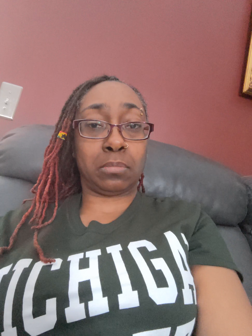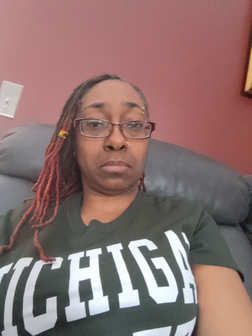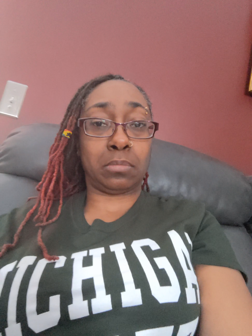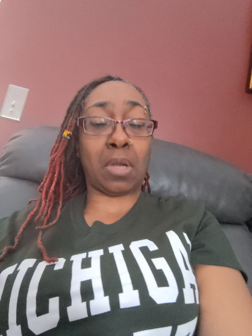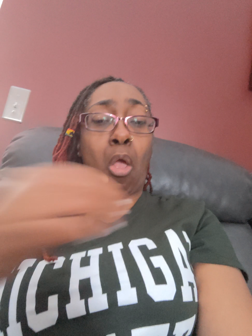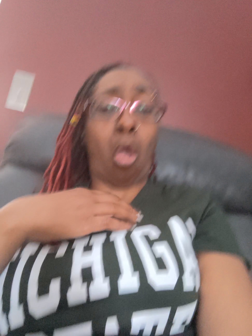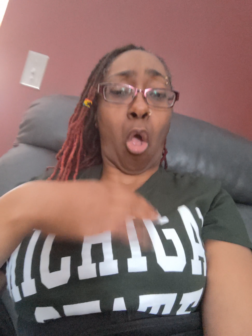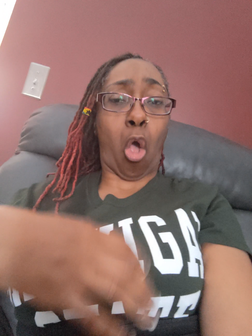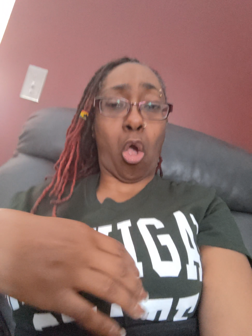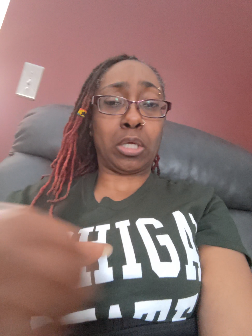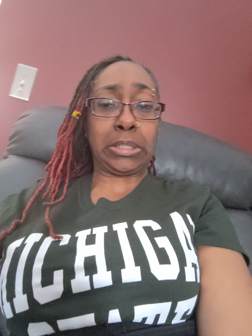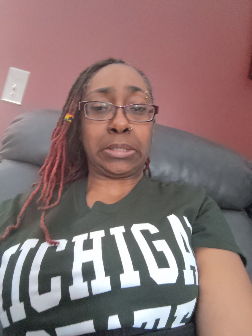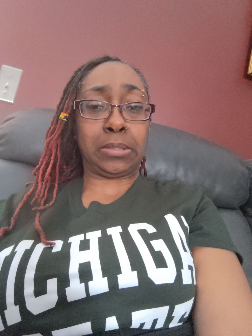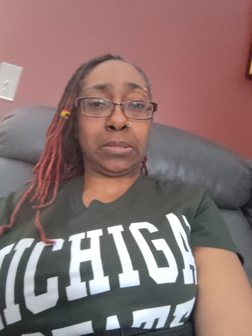hungry